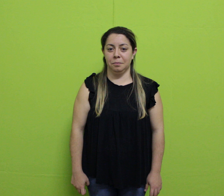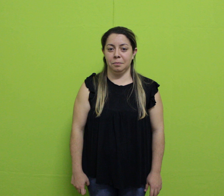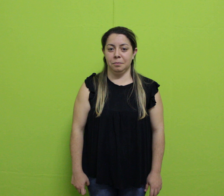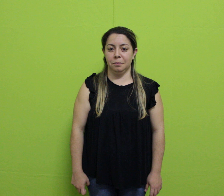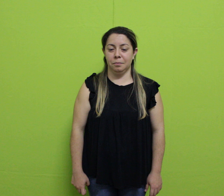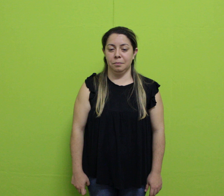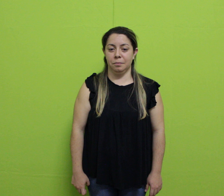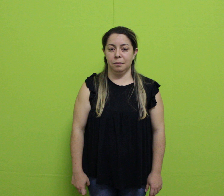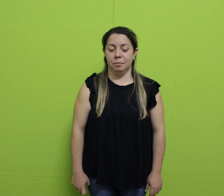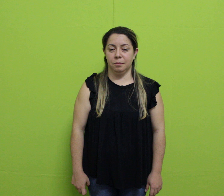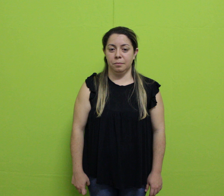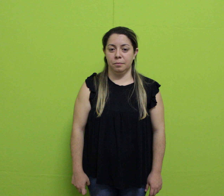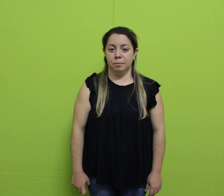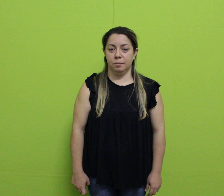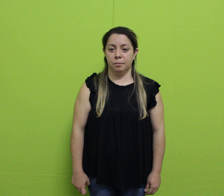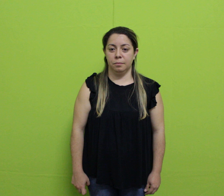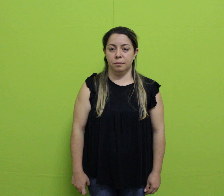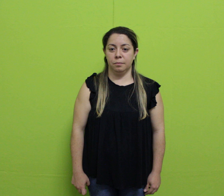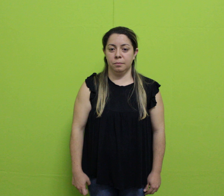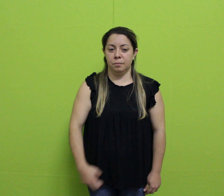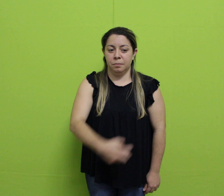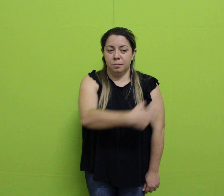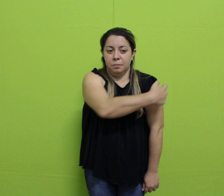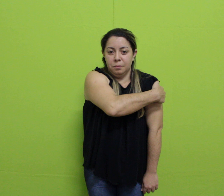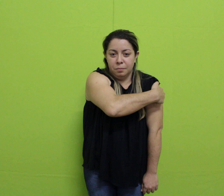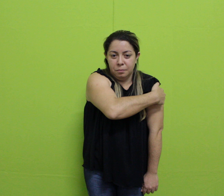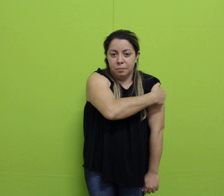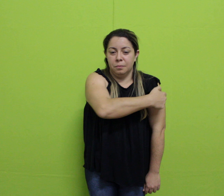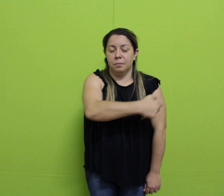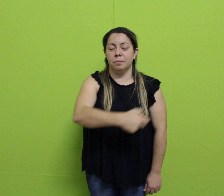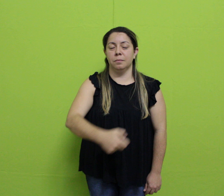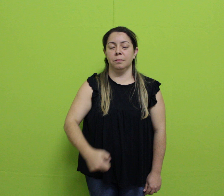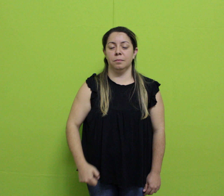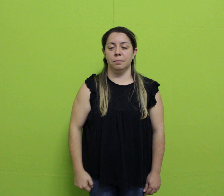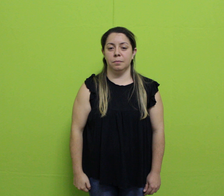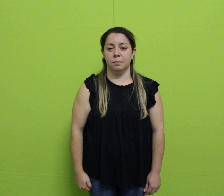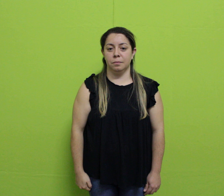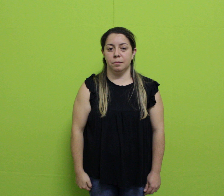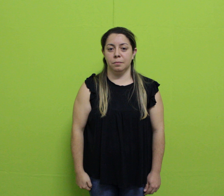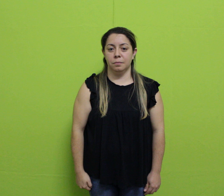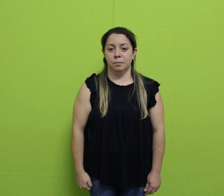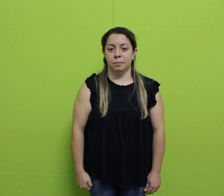vacina